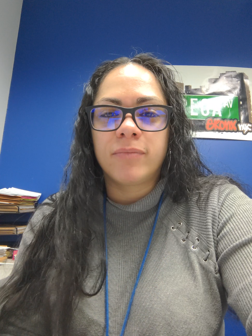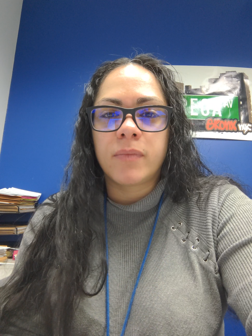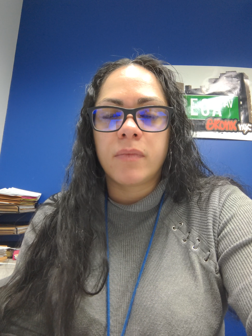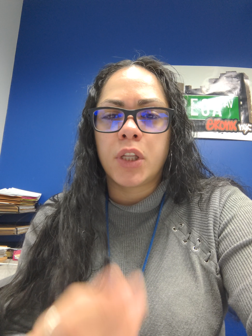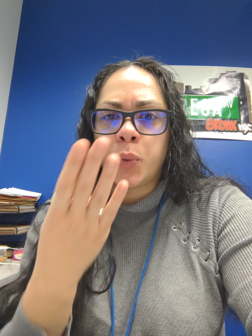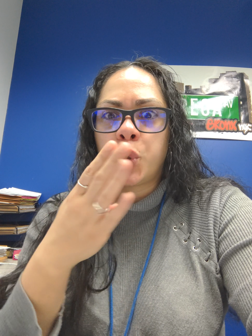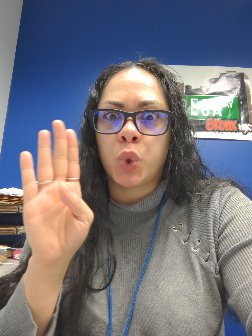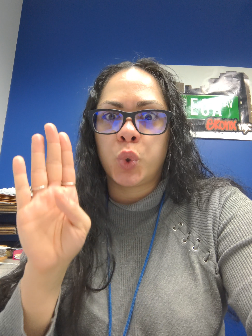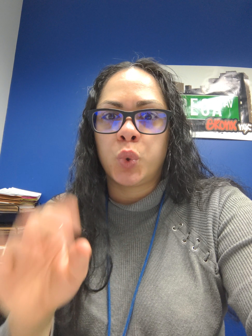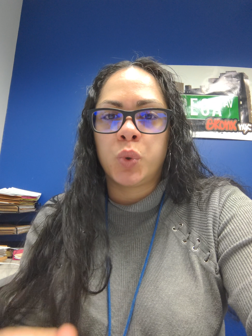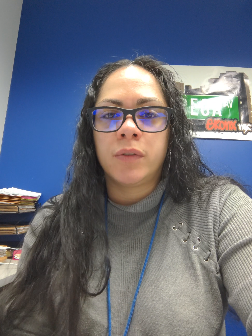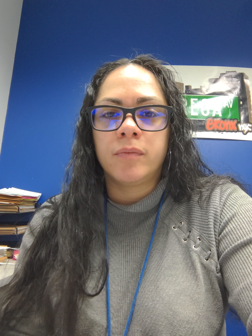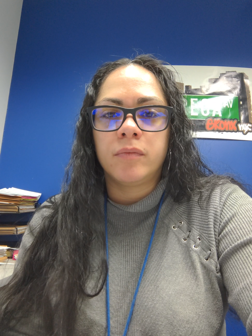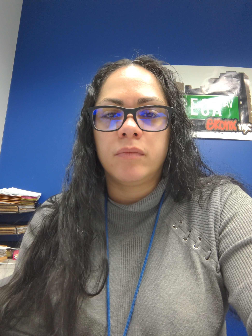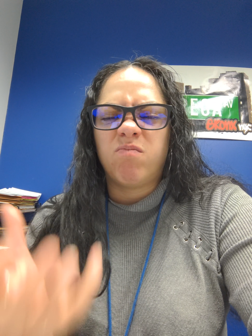blue